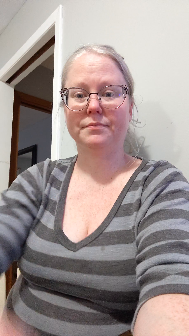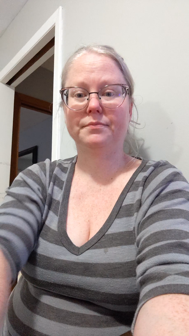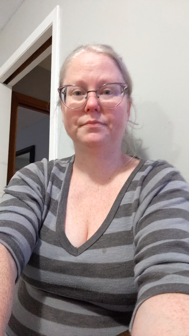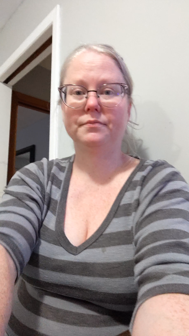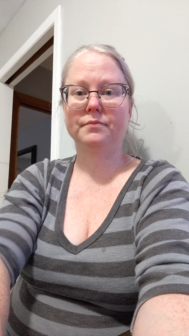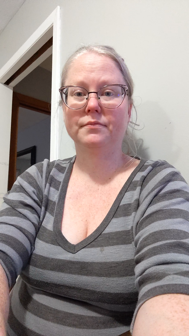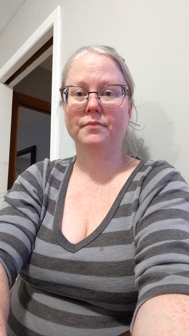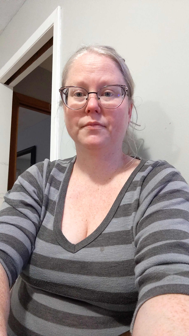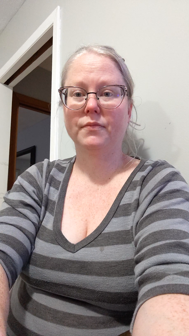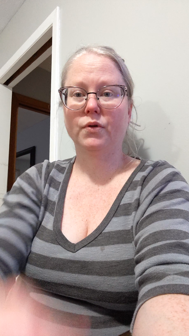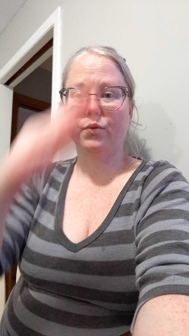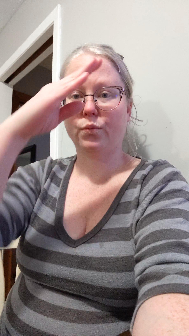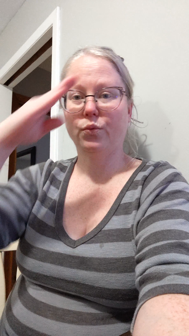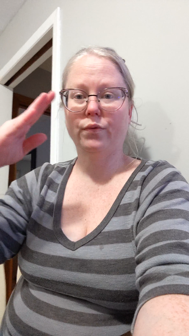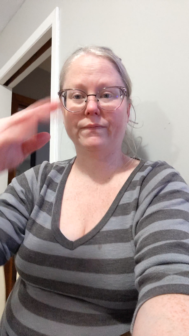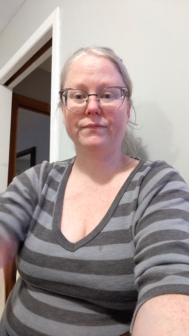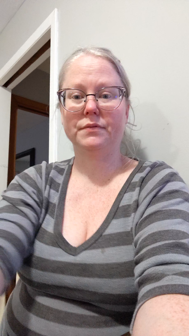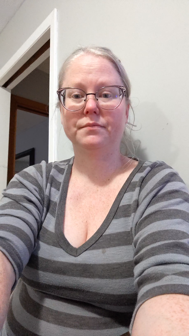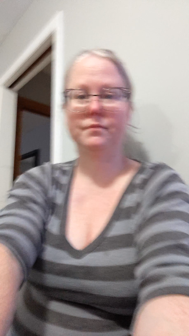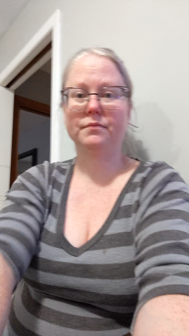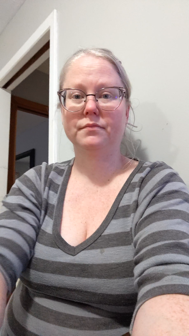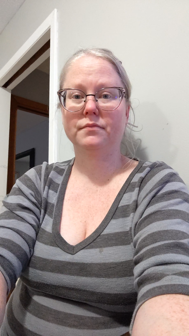roof